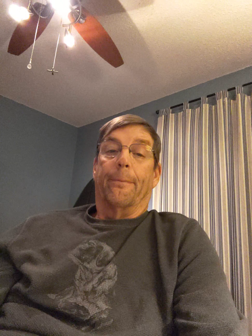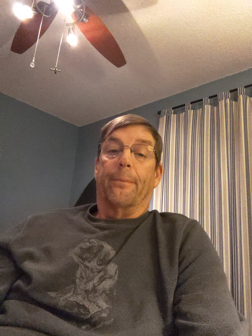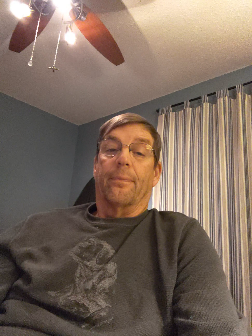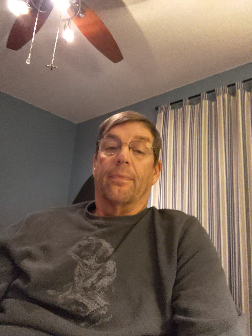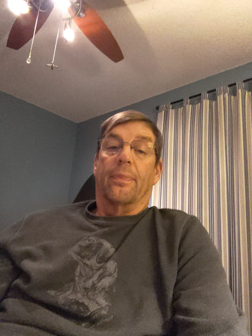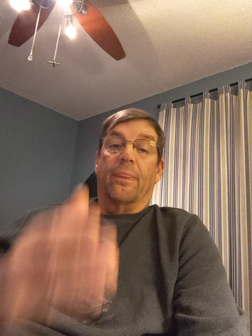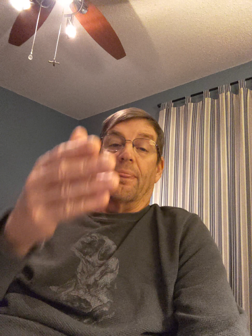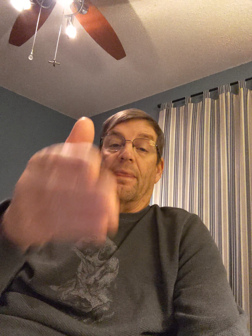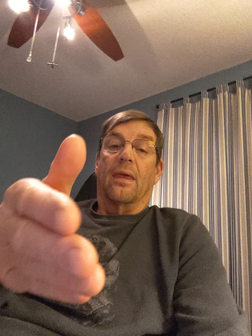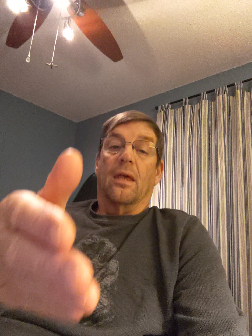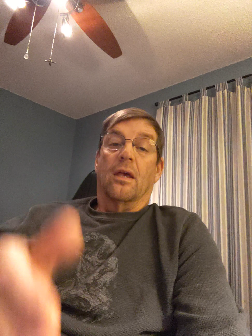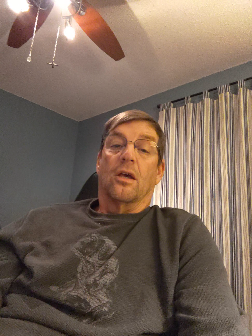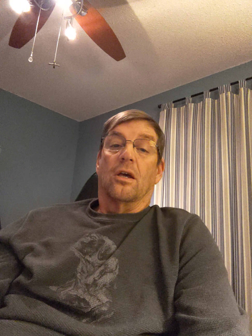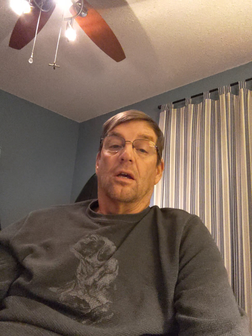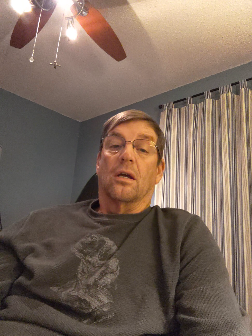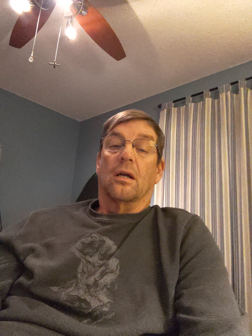there